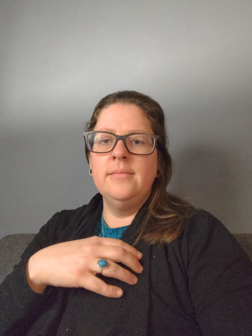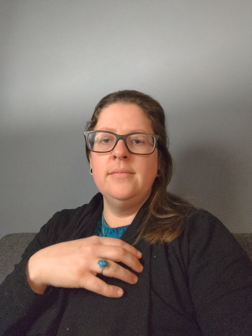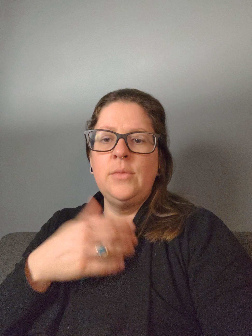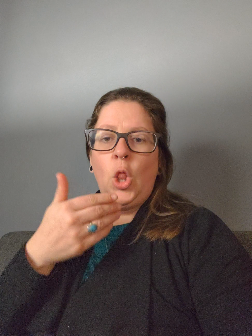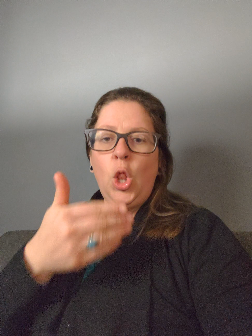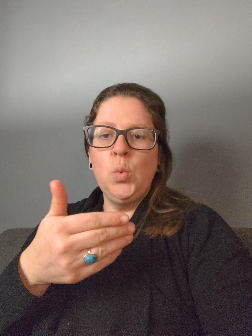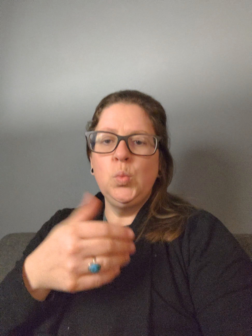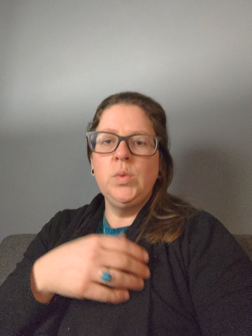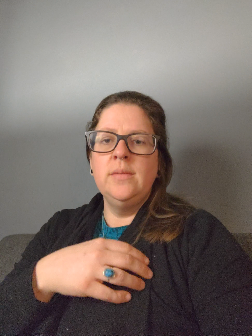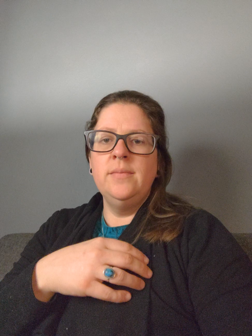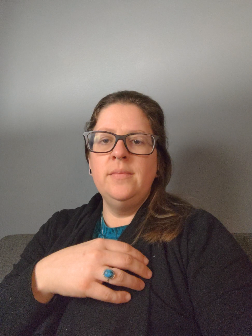close